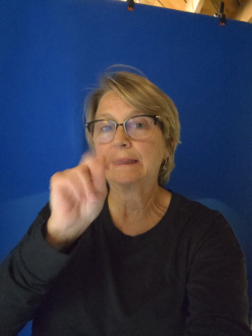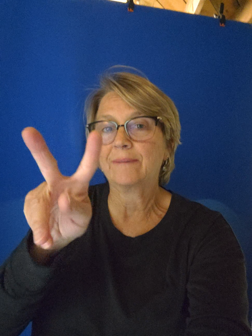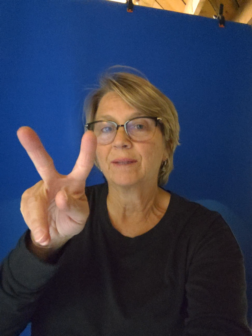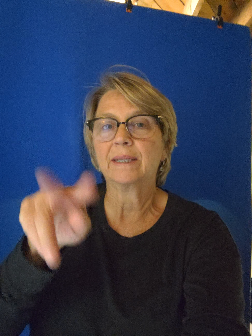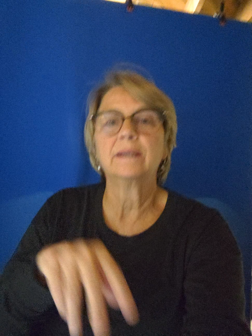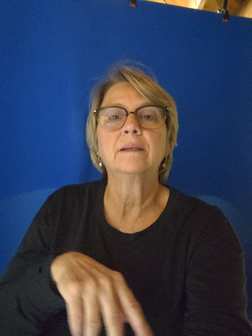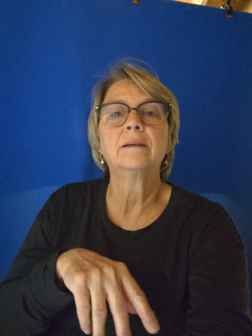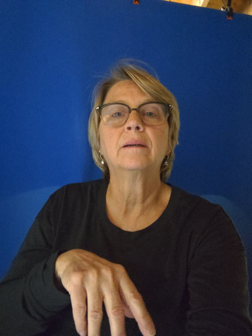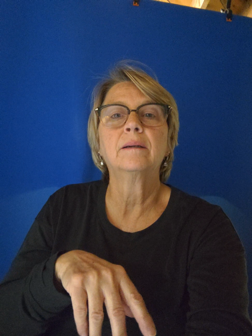TV